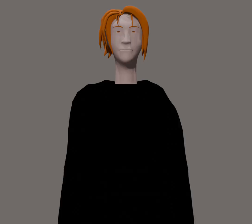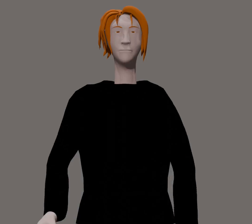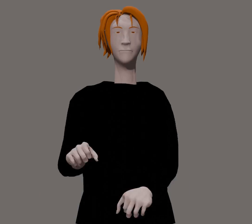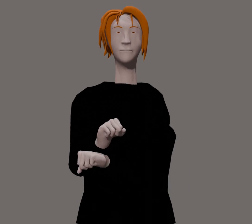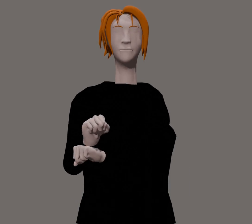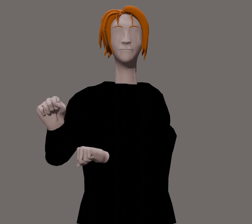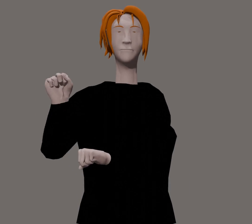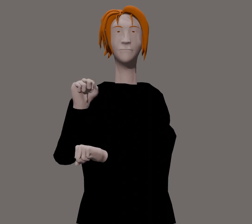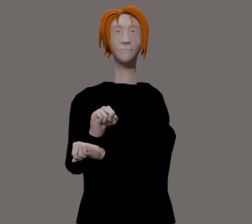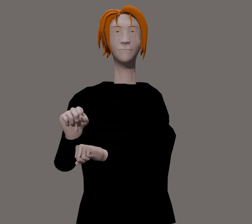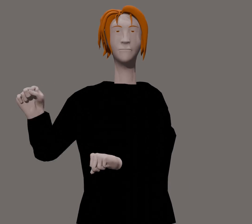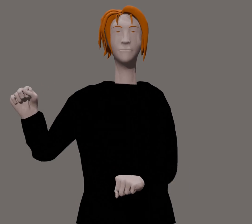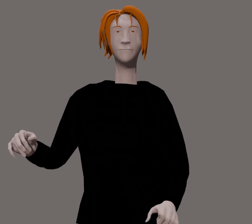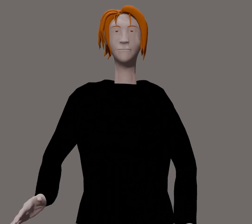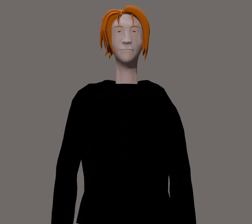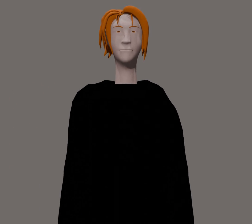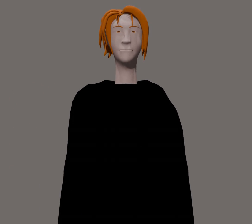Conscientious